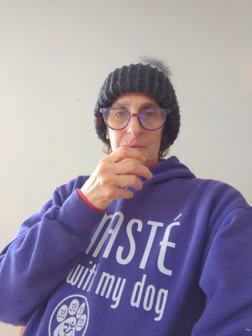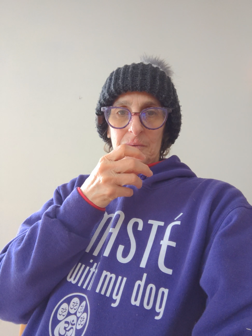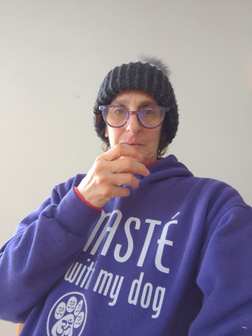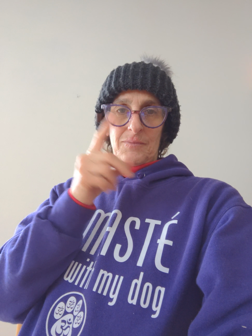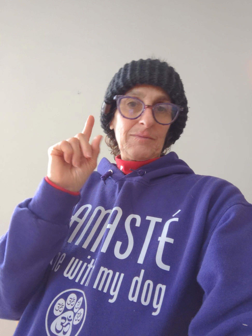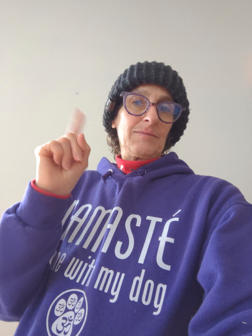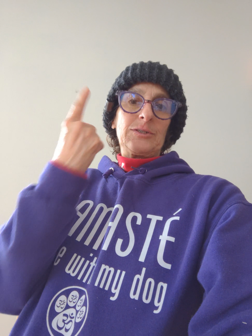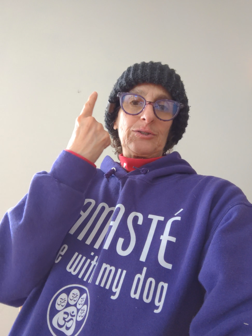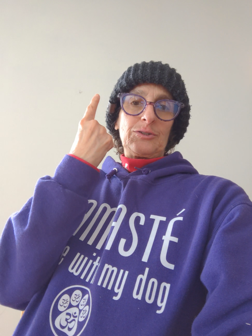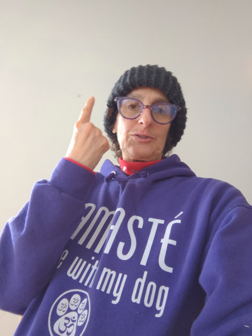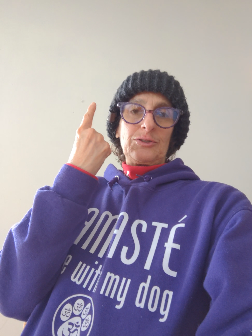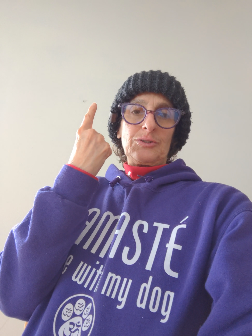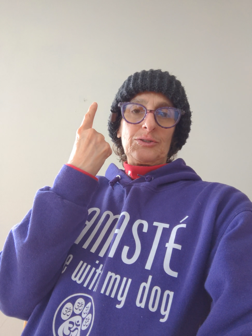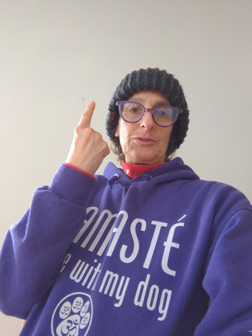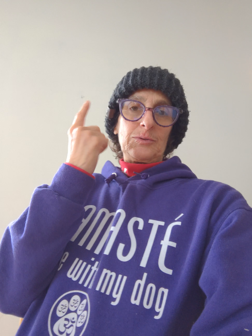first